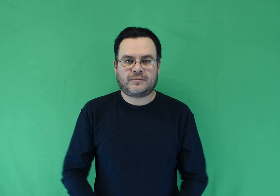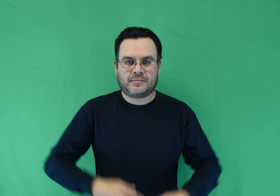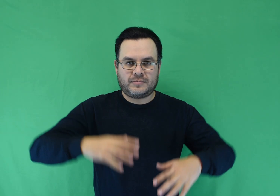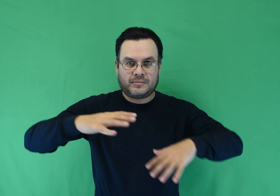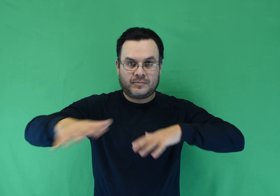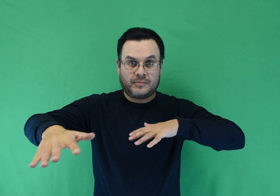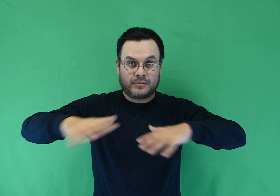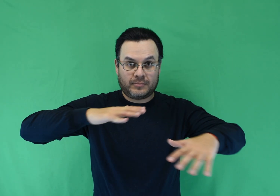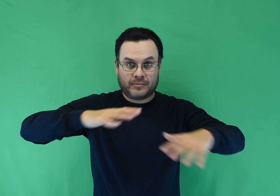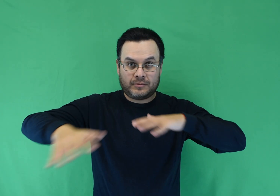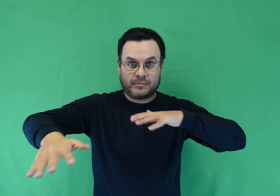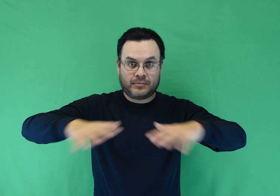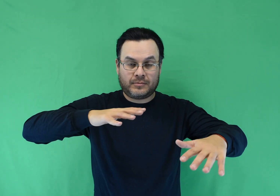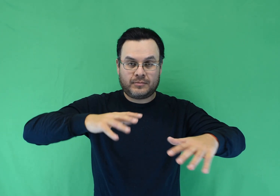temblor